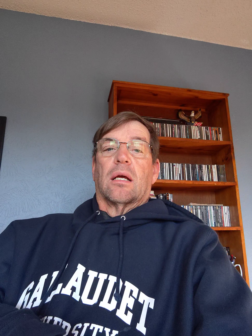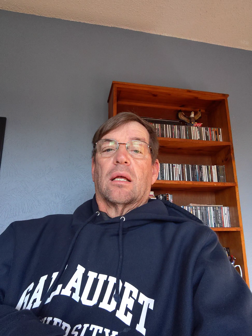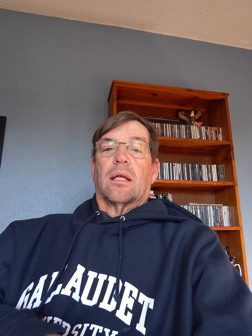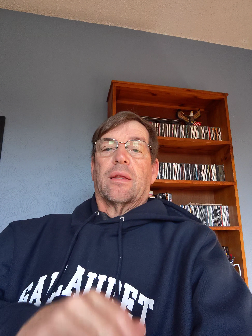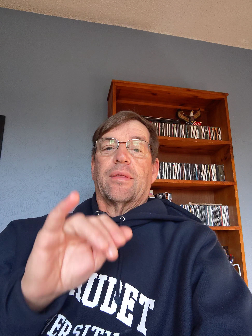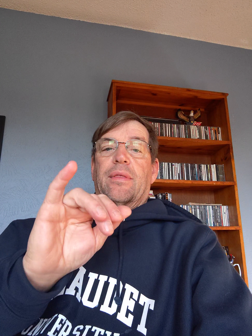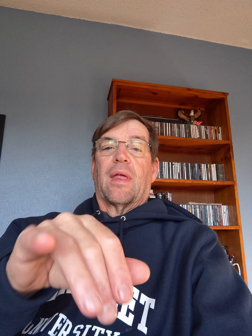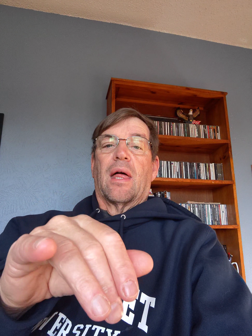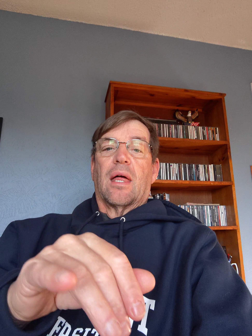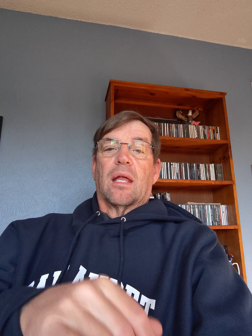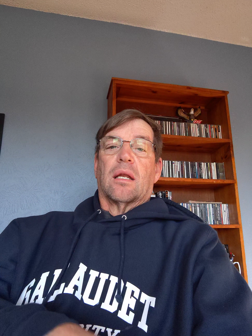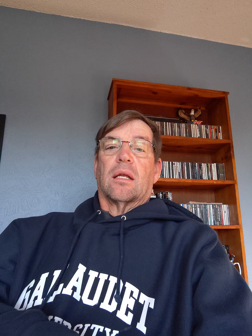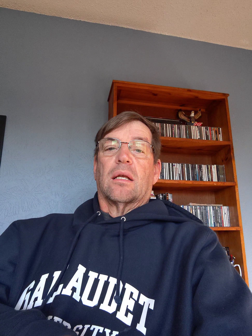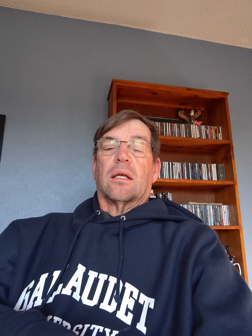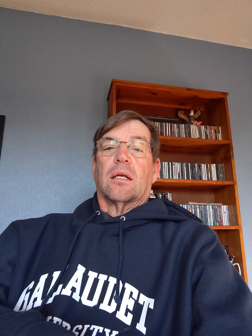that